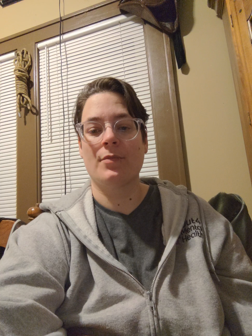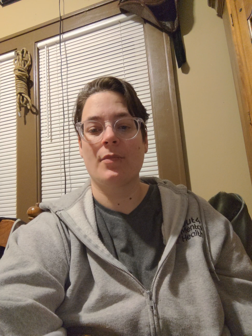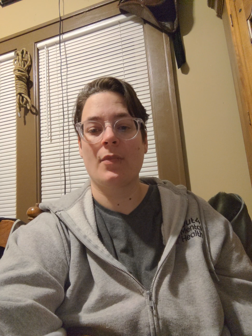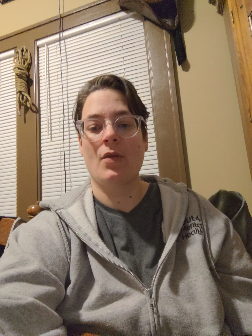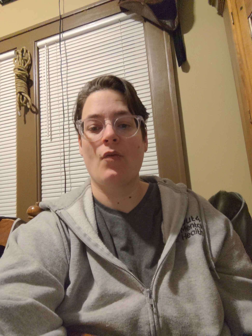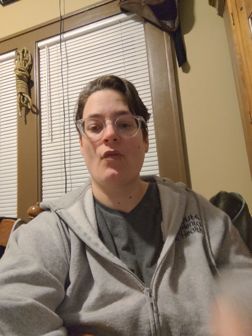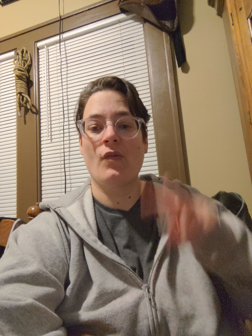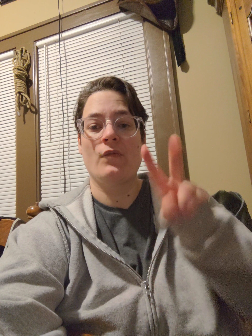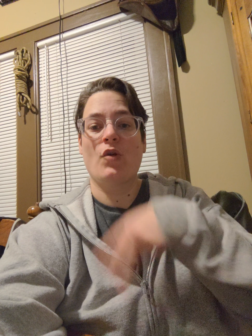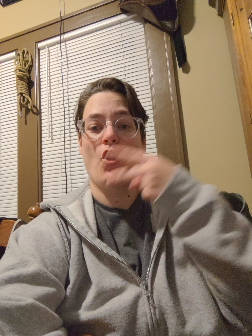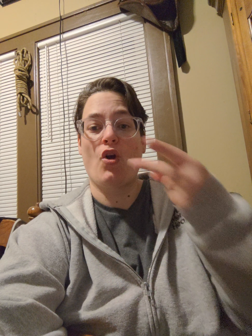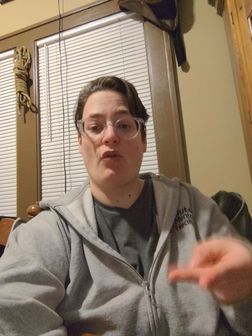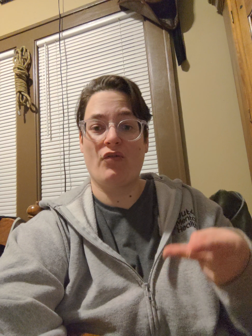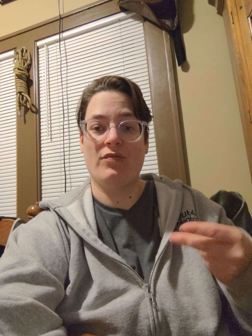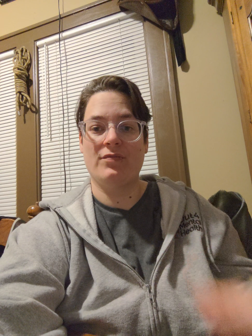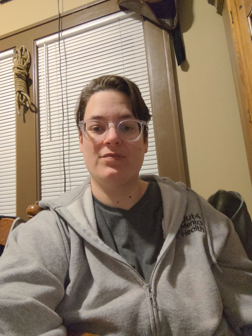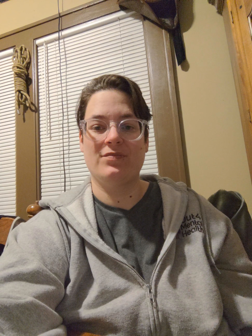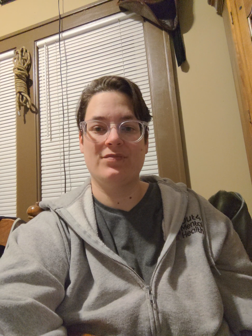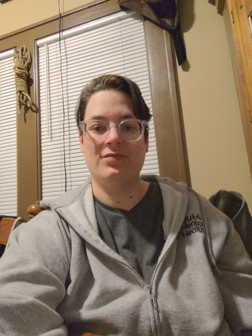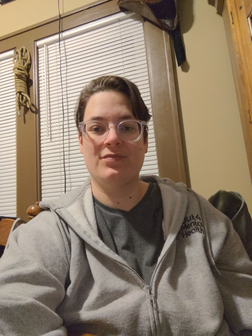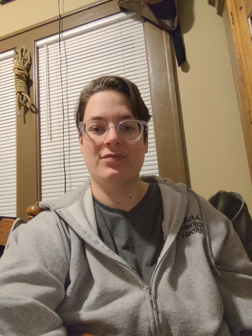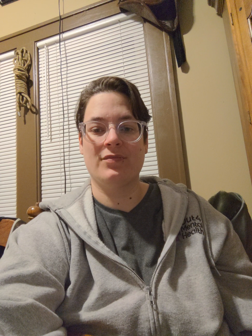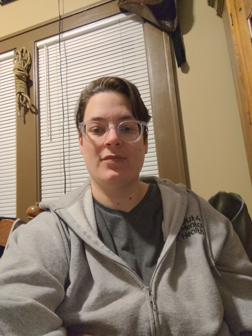fall